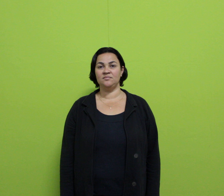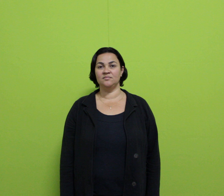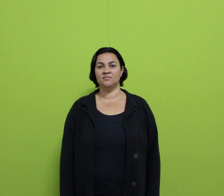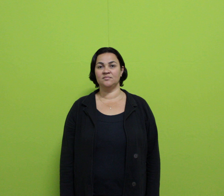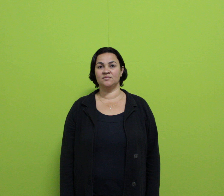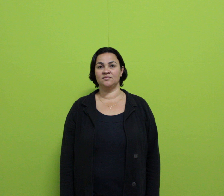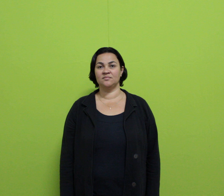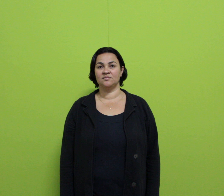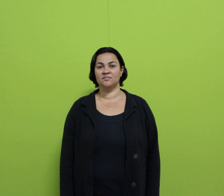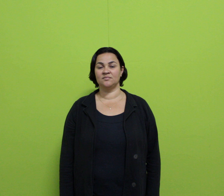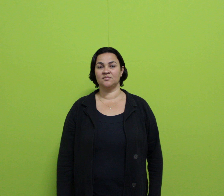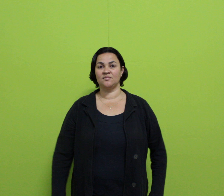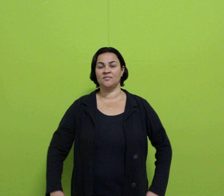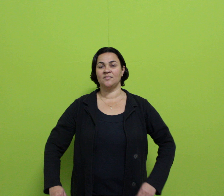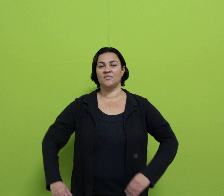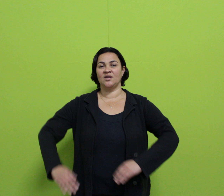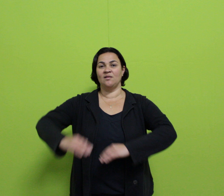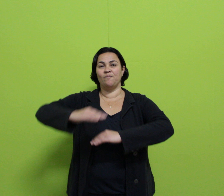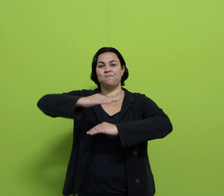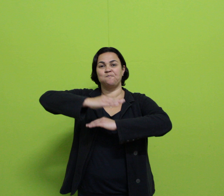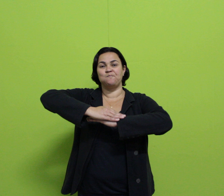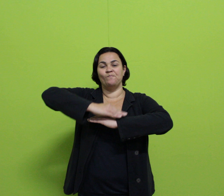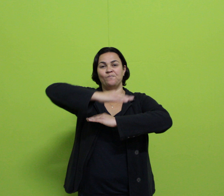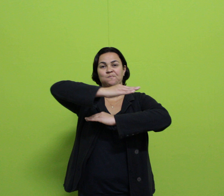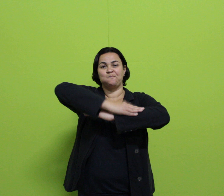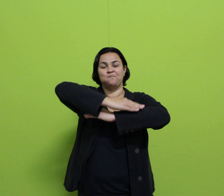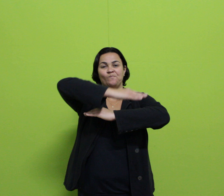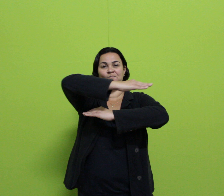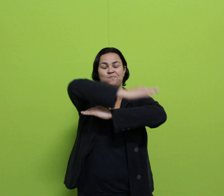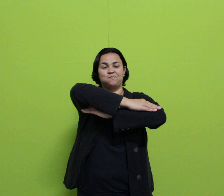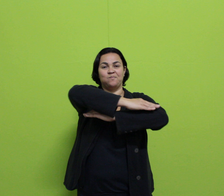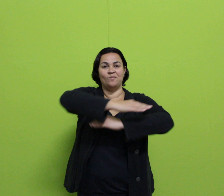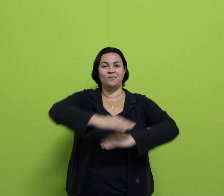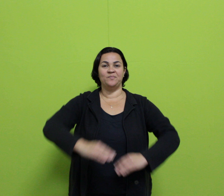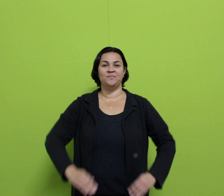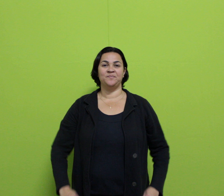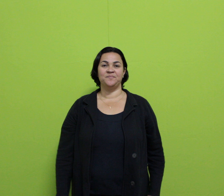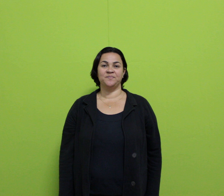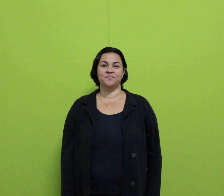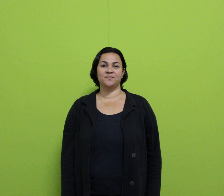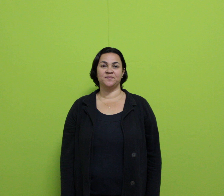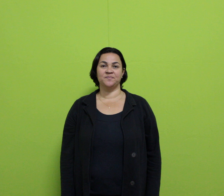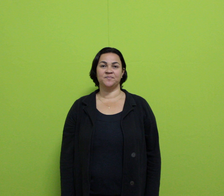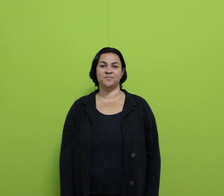sapo